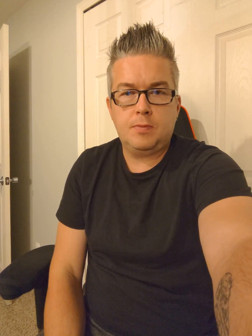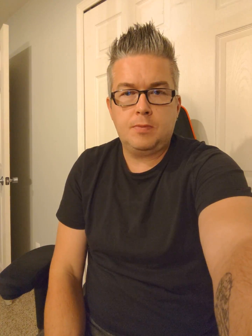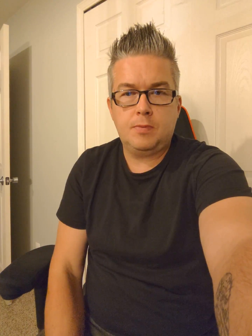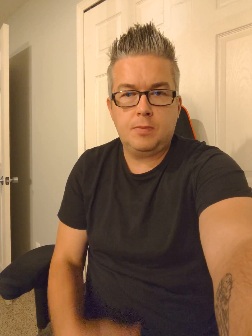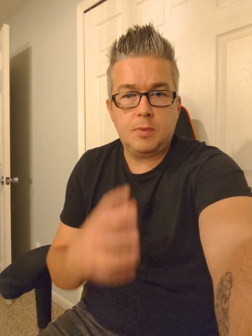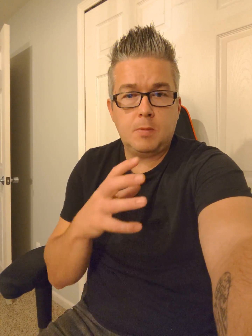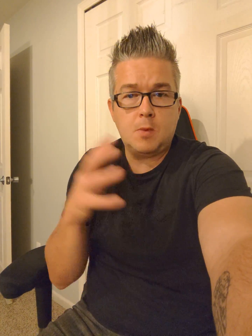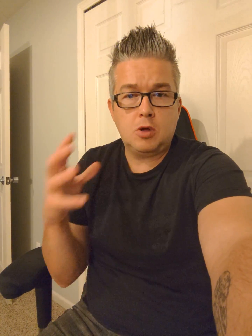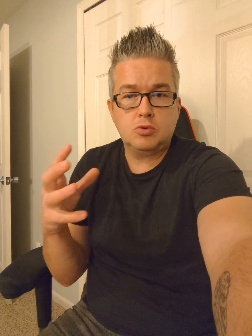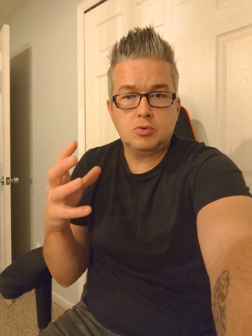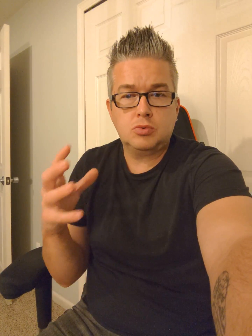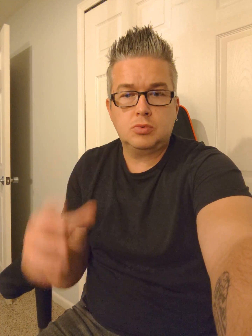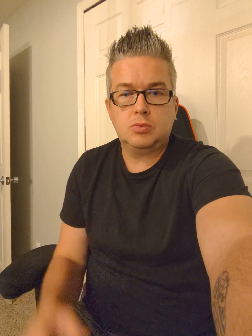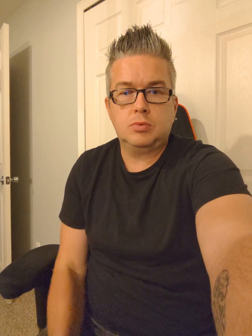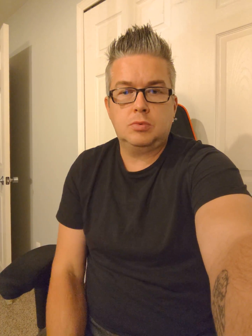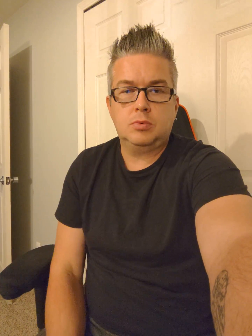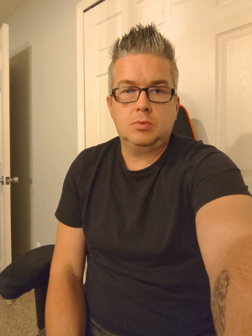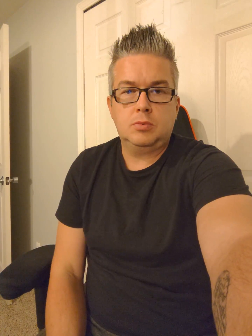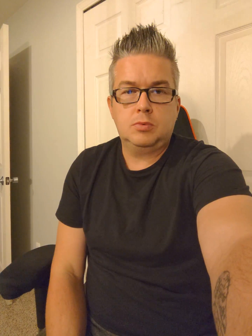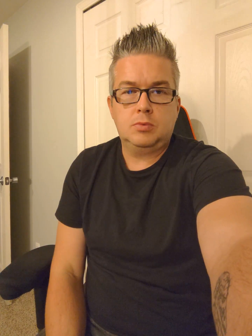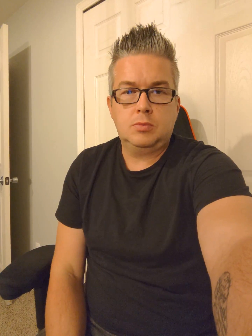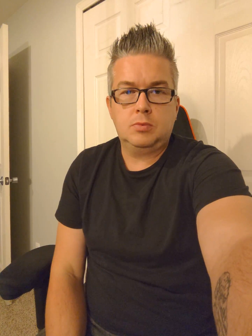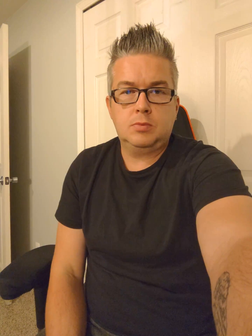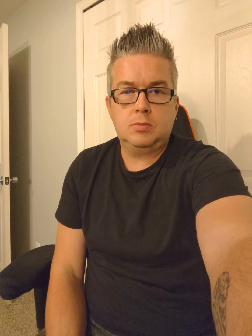much